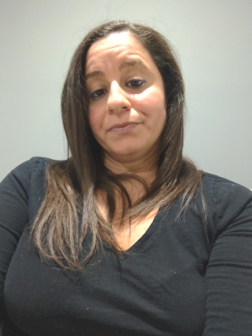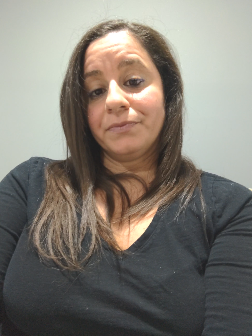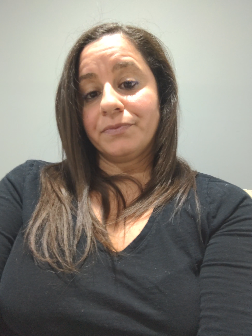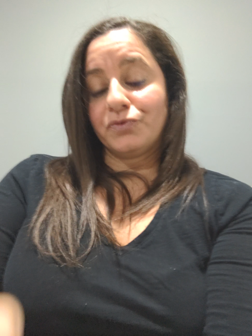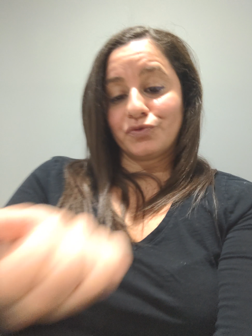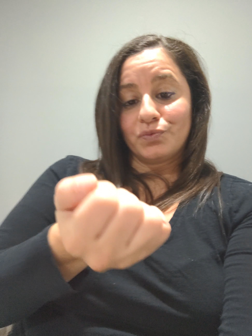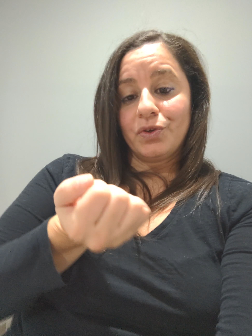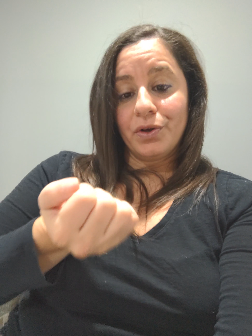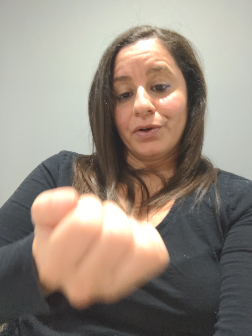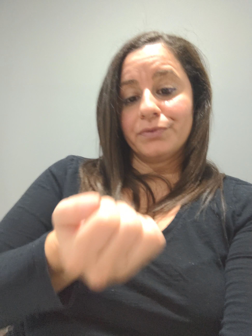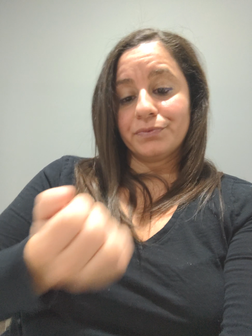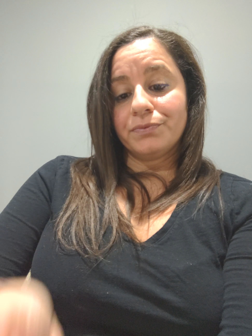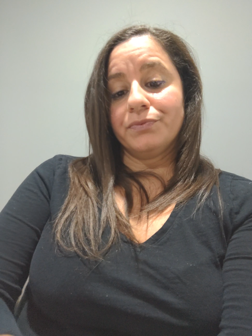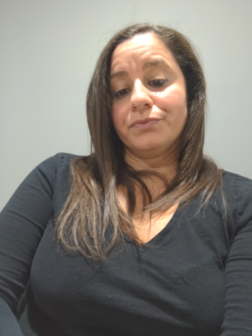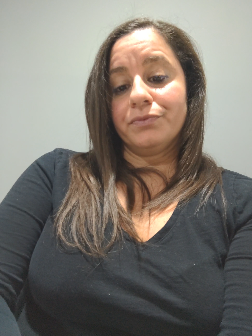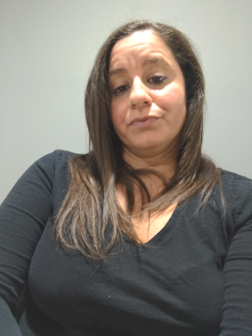drawer